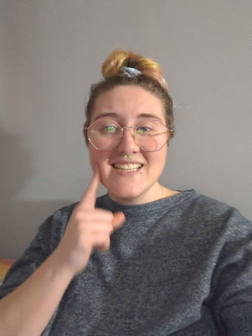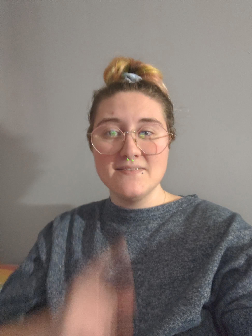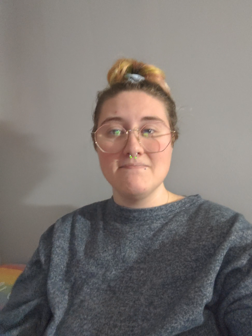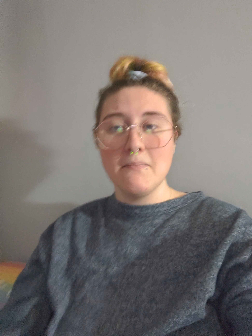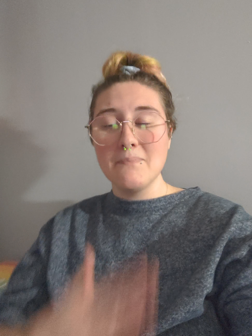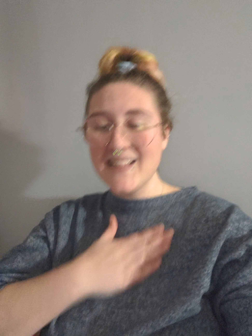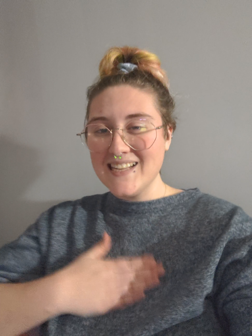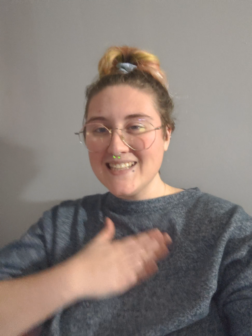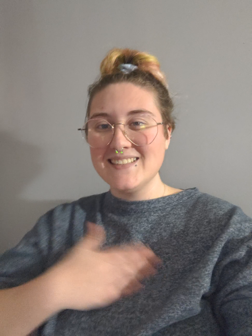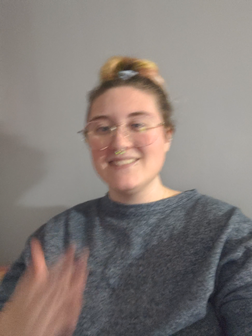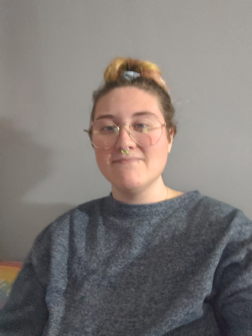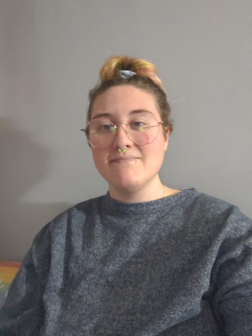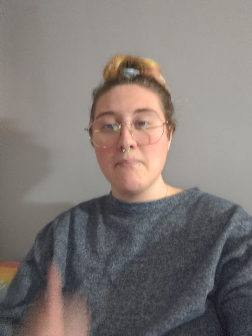please